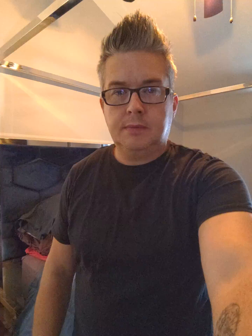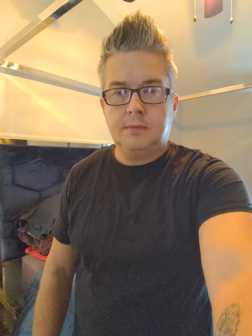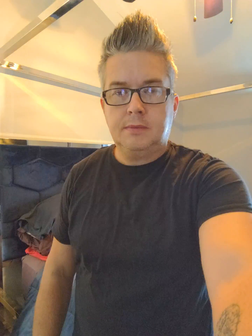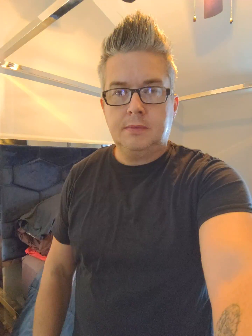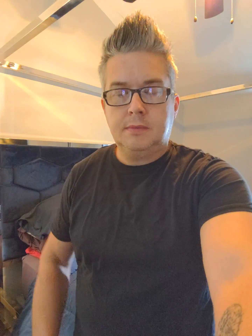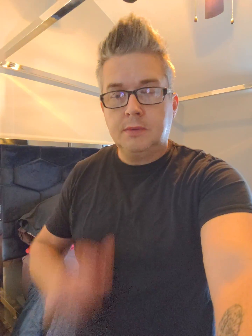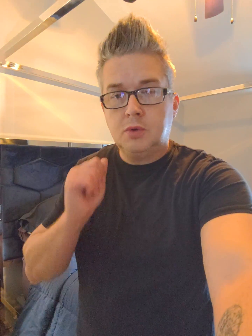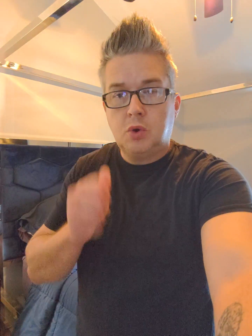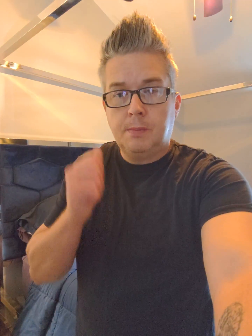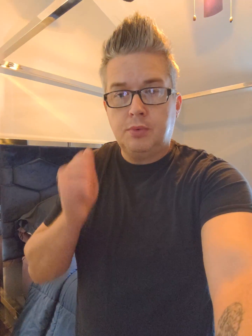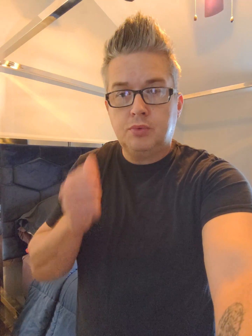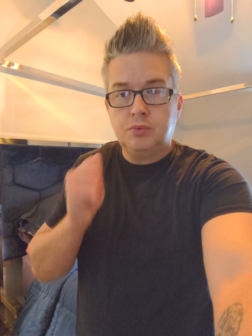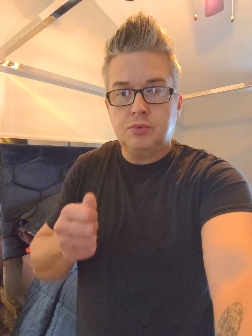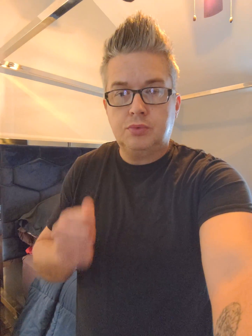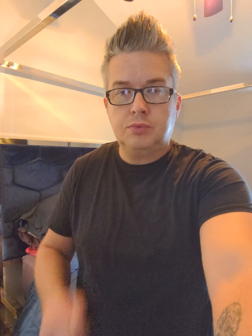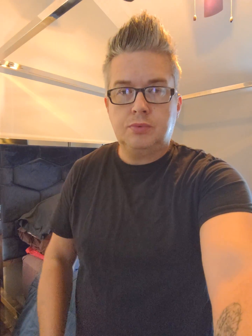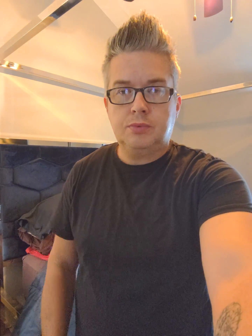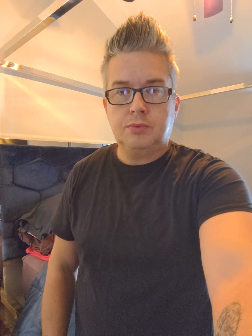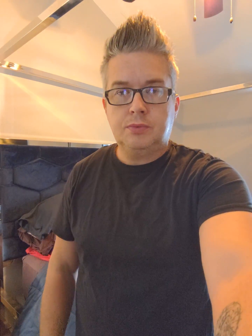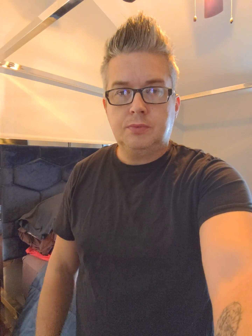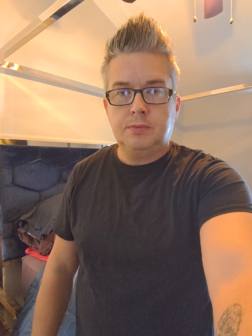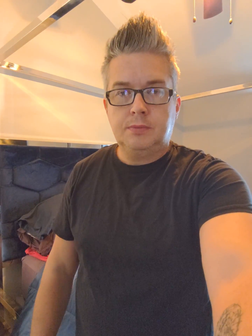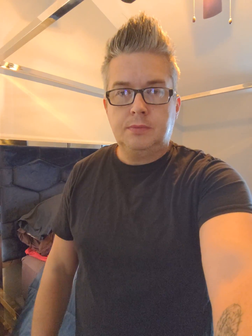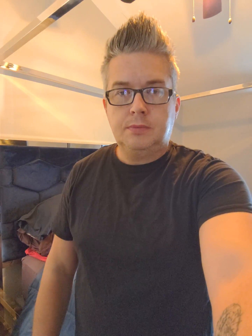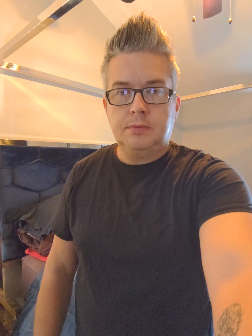hammer